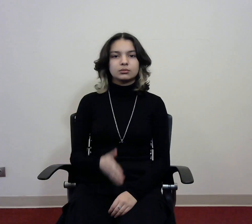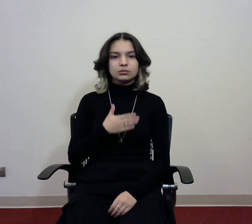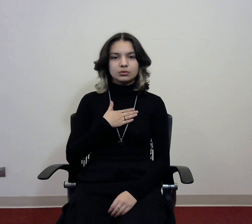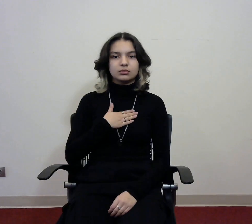mən